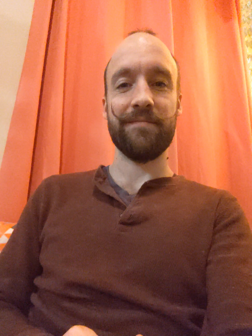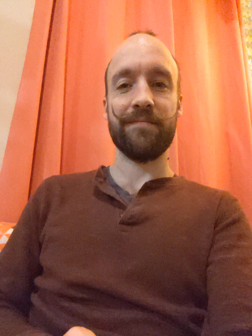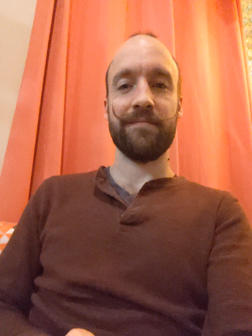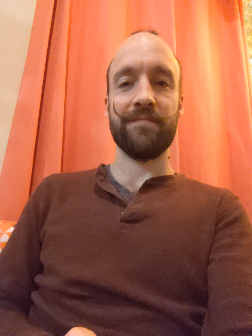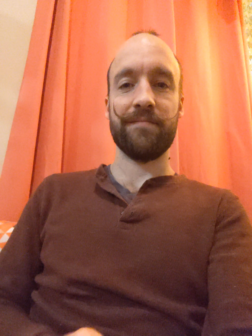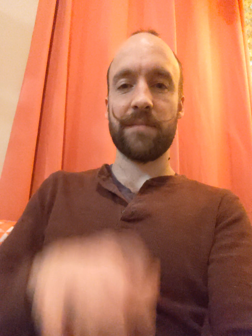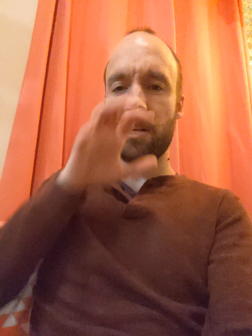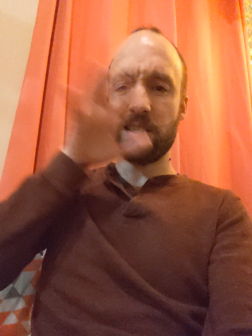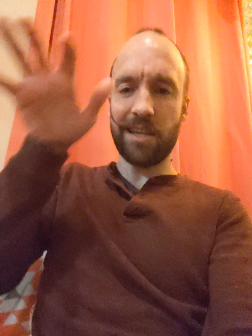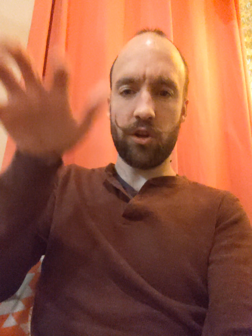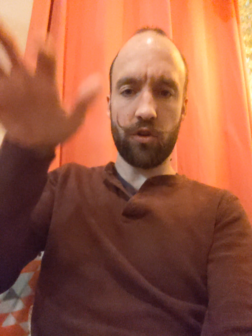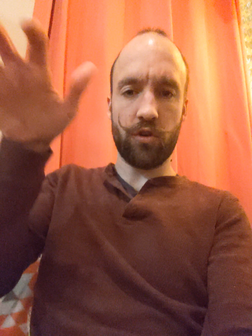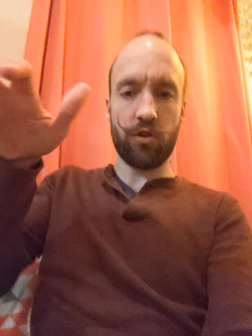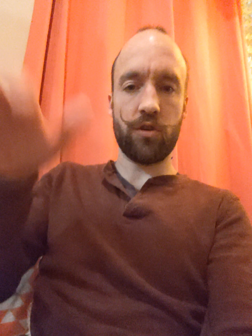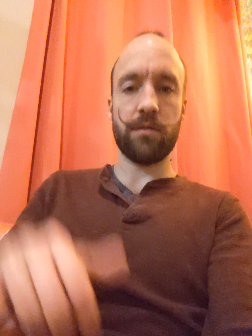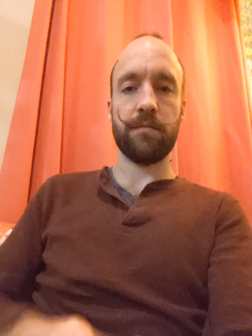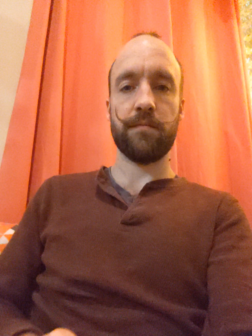alligator